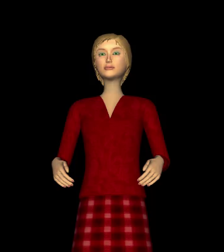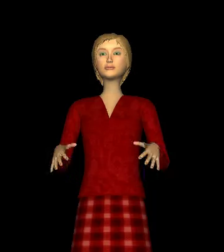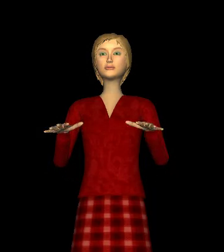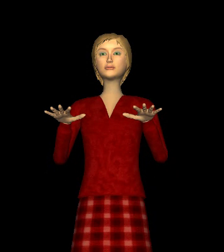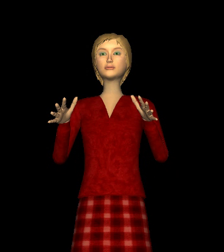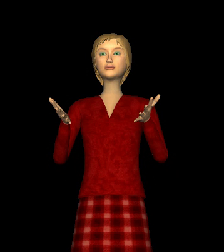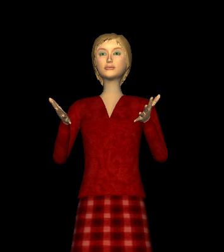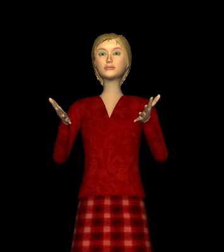كيف